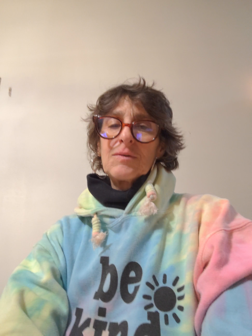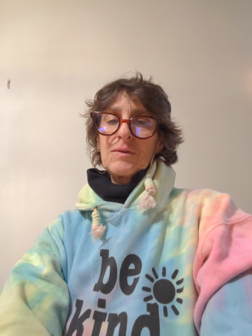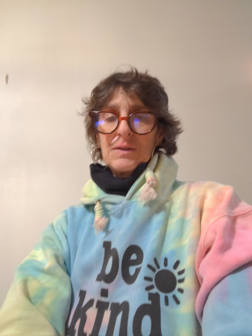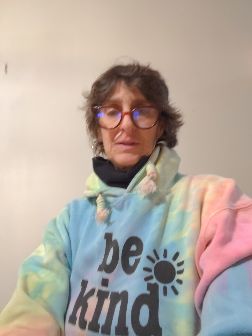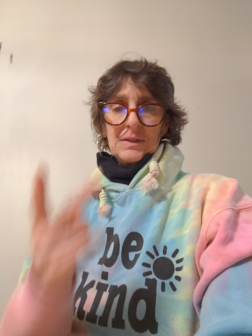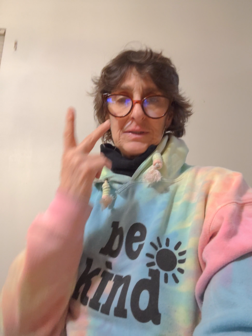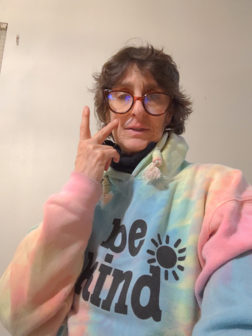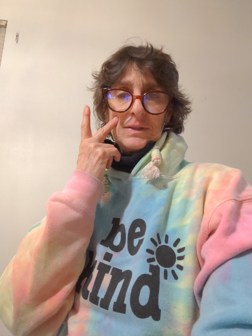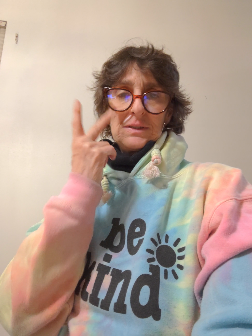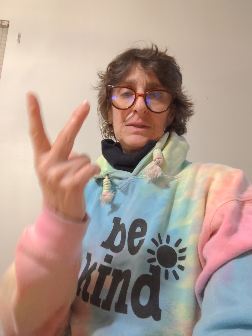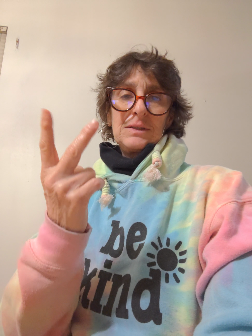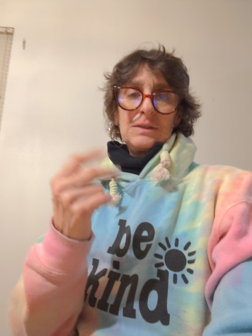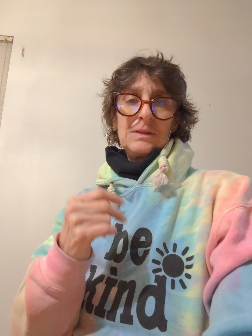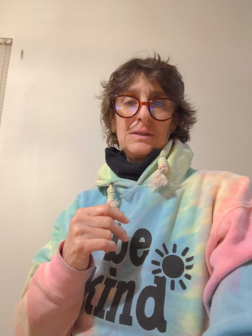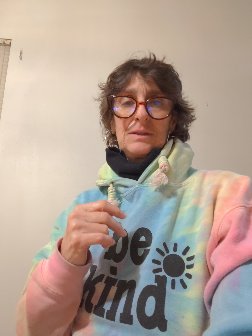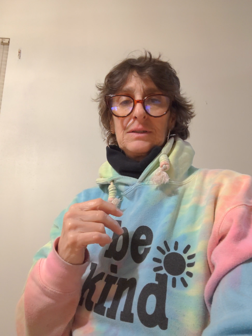see